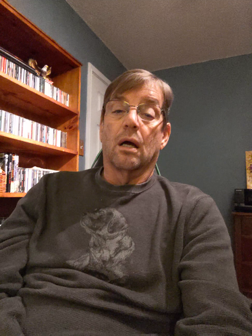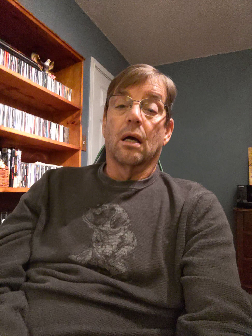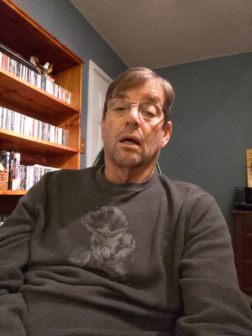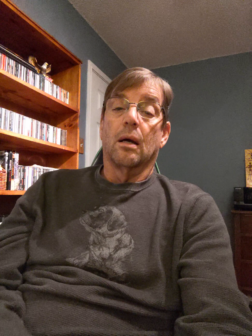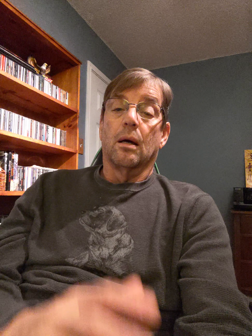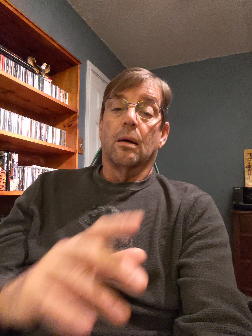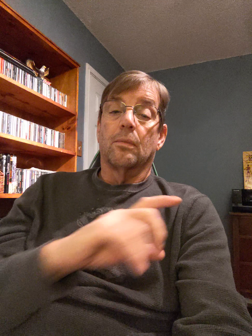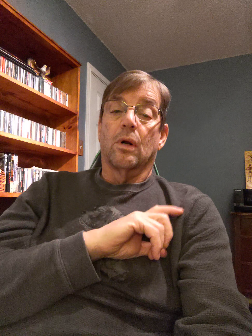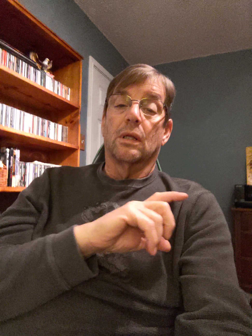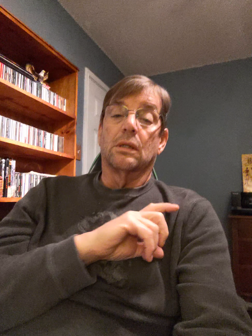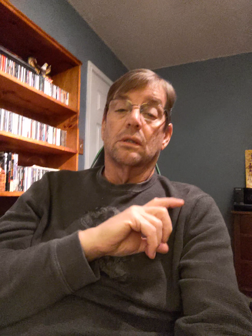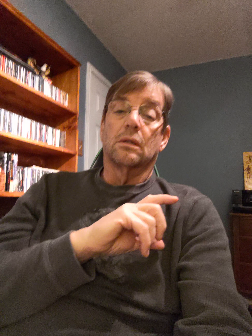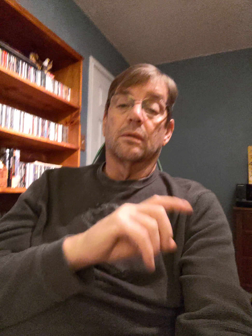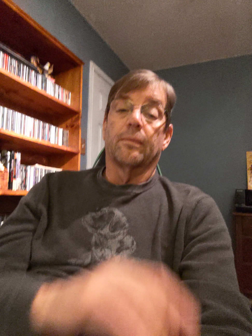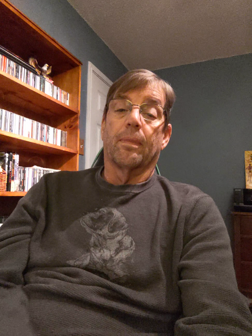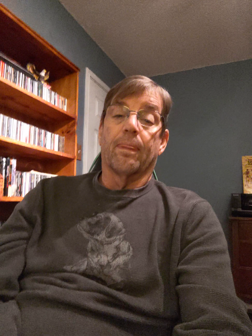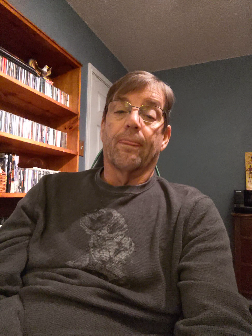police